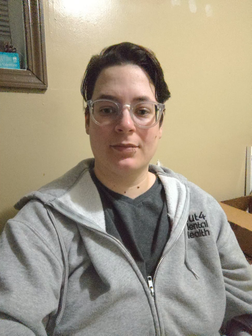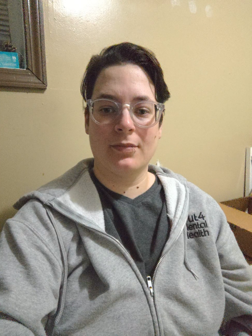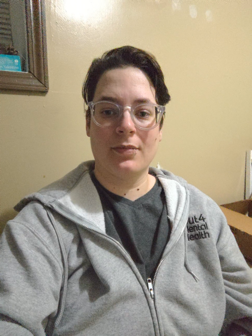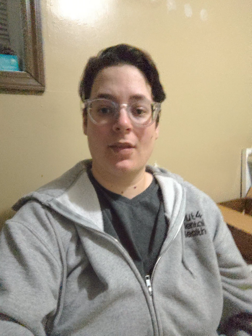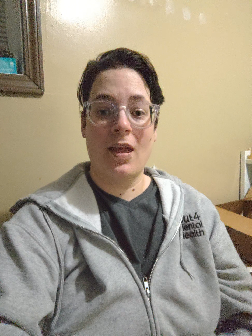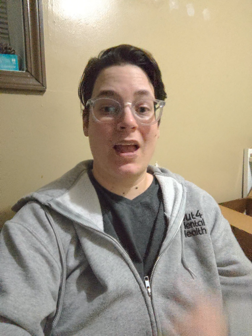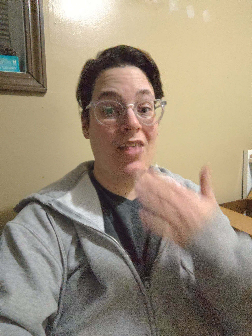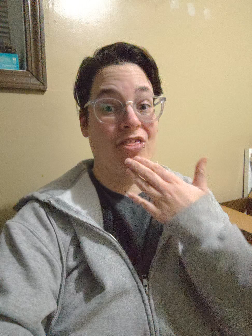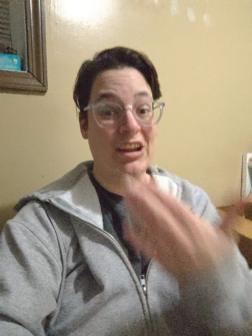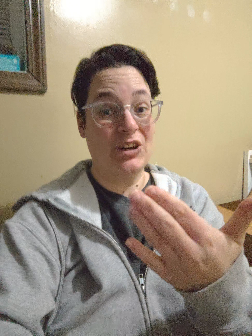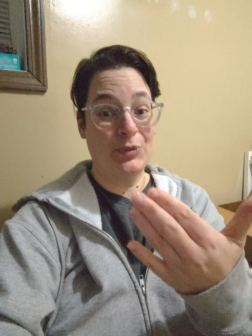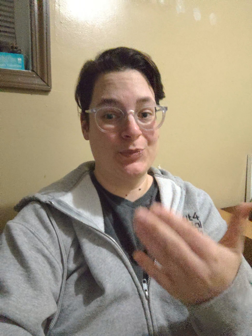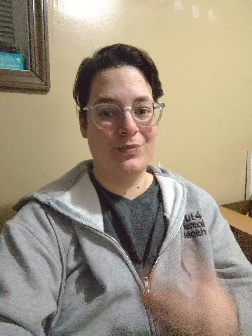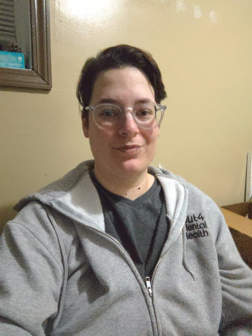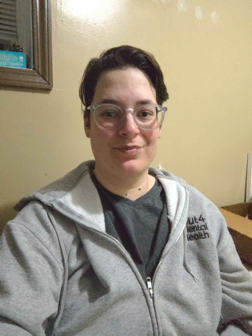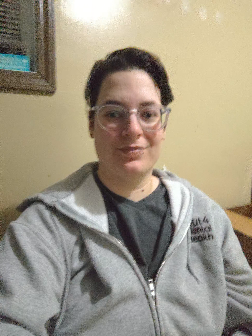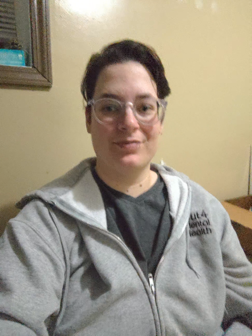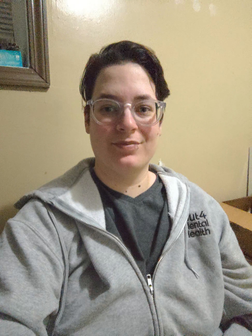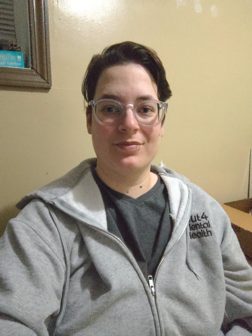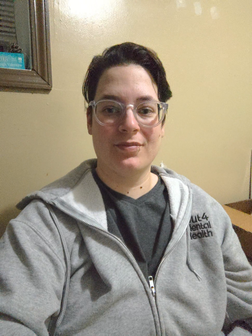thank you